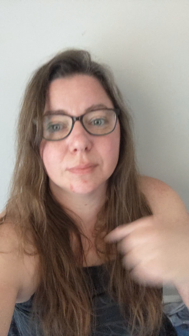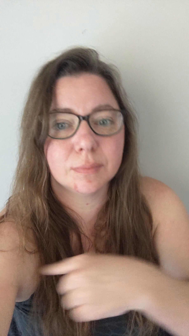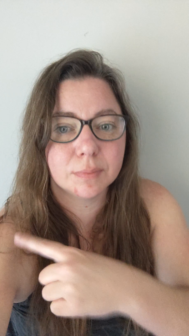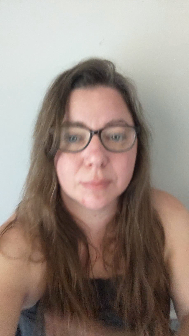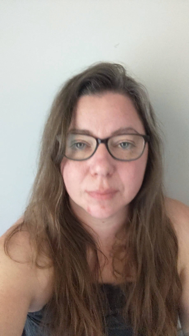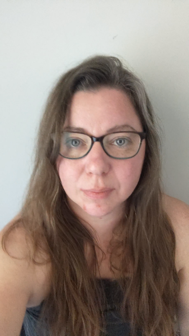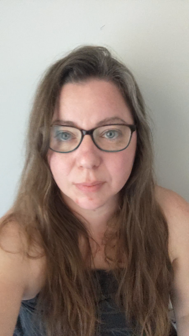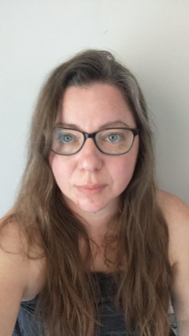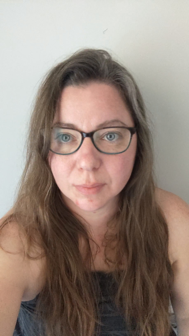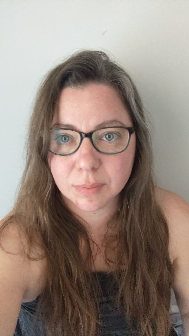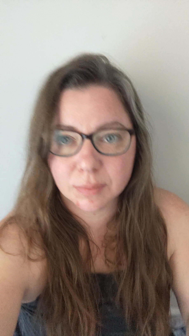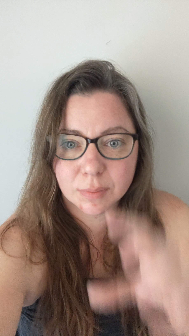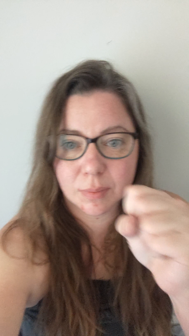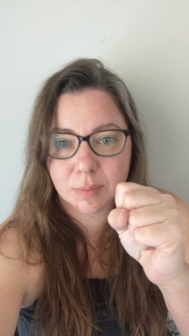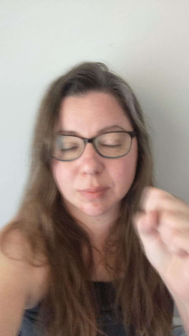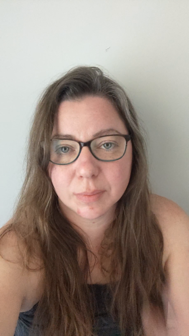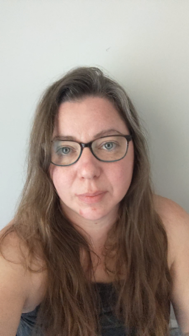get